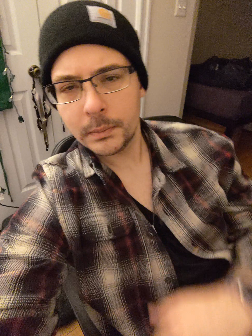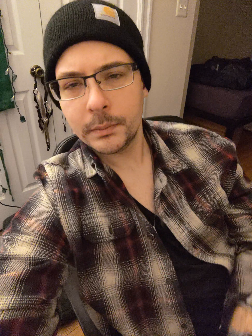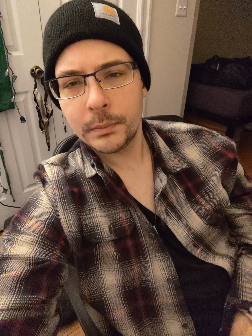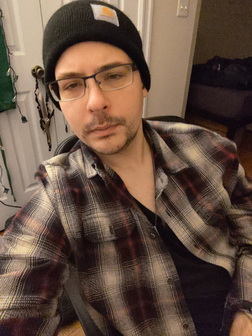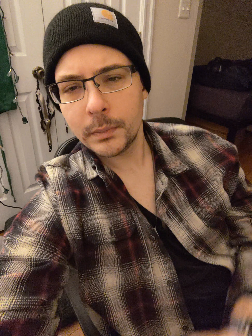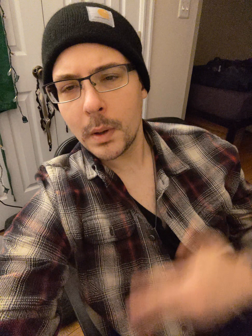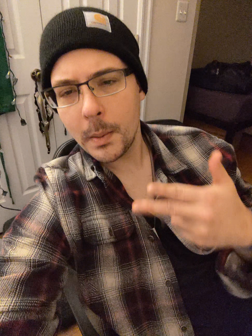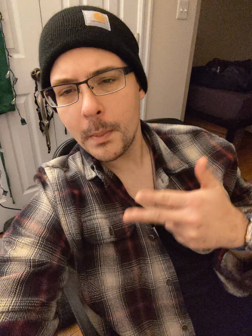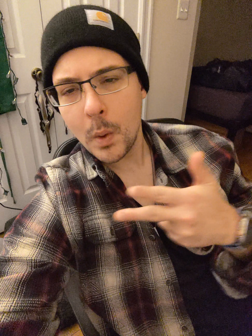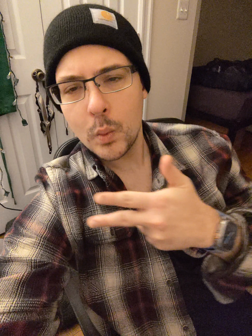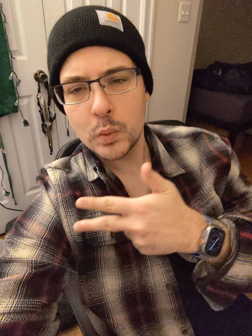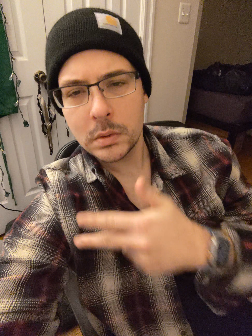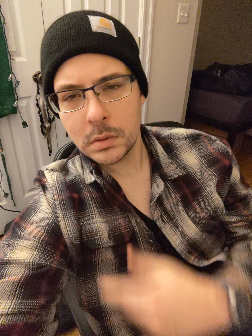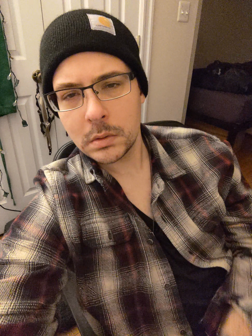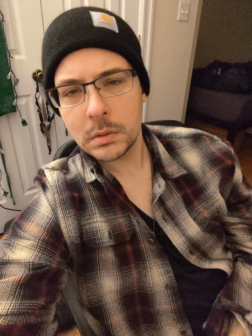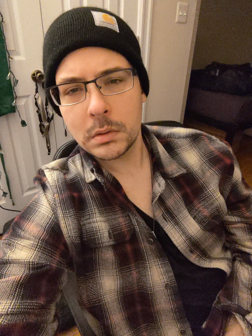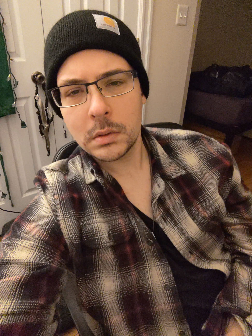boat